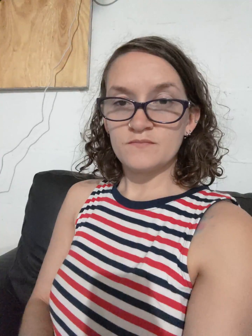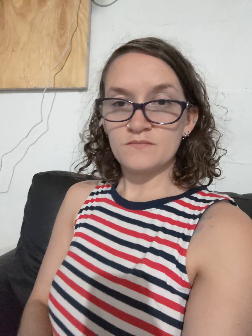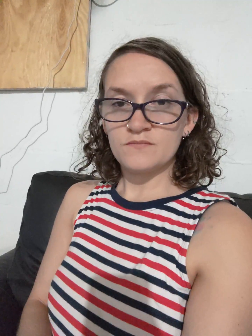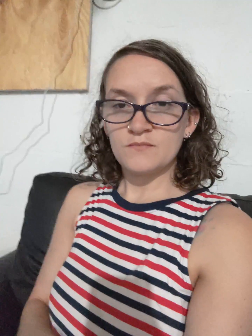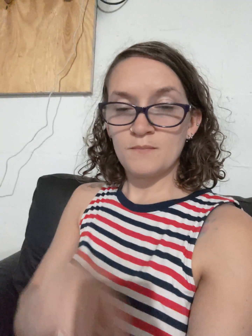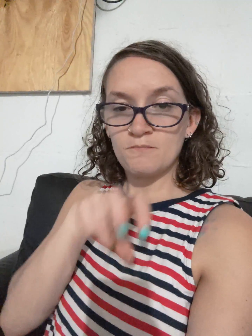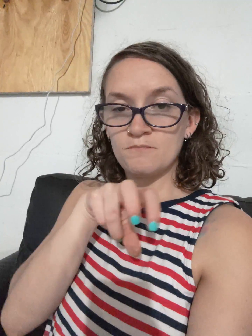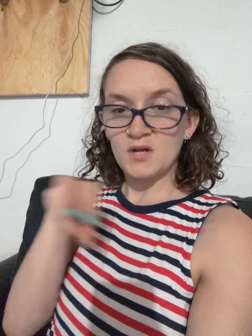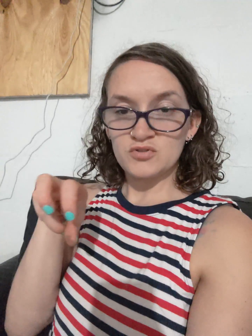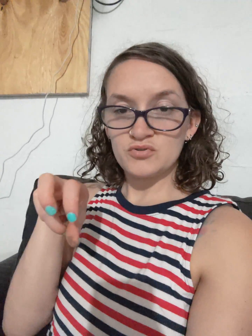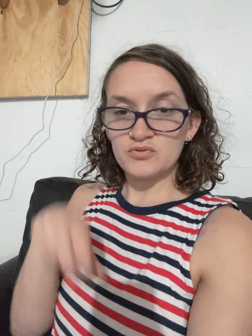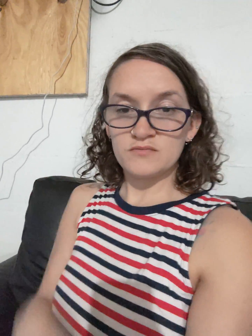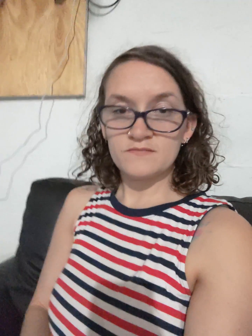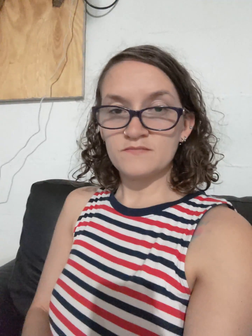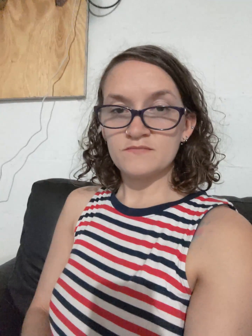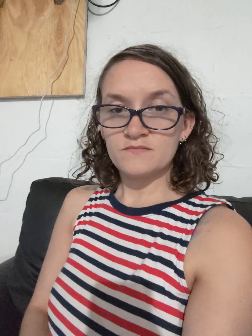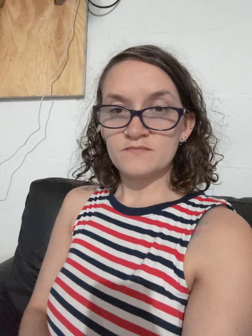bench